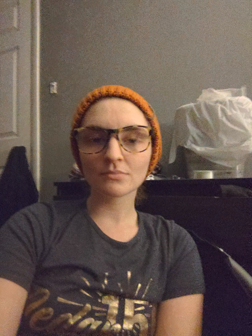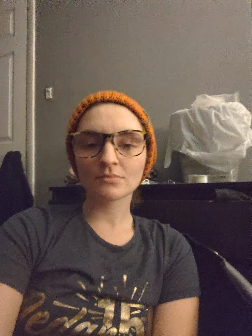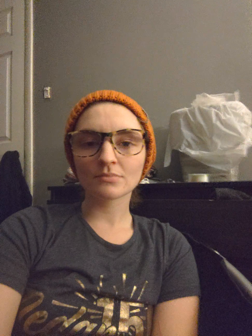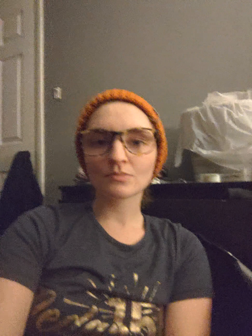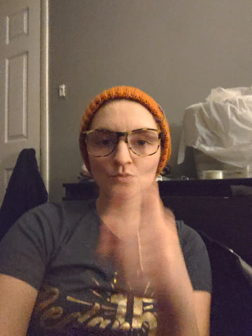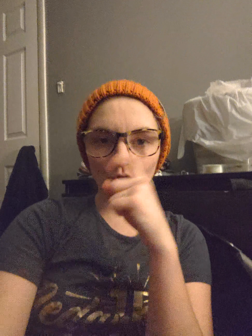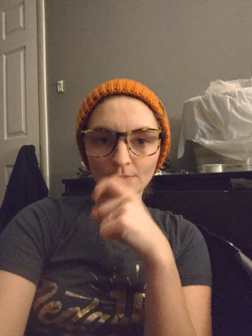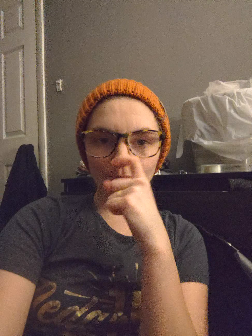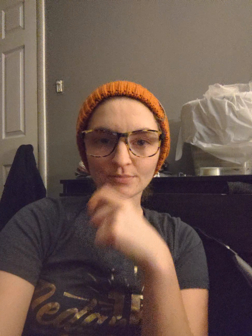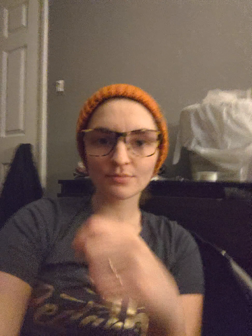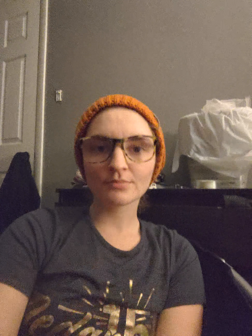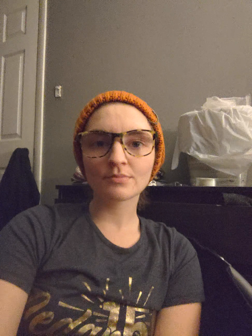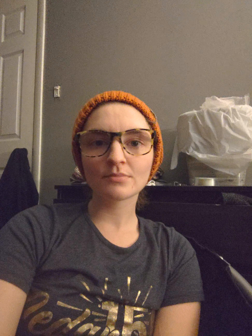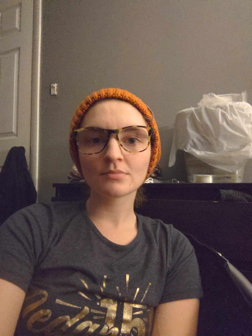doll